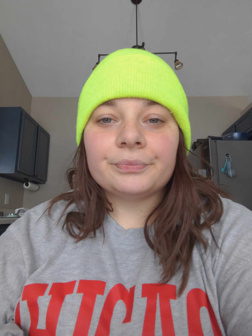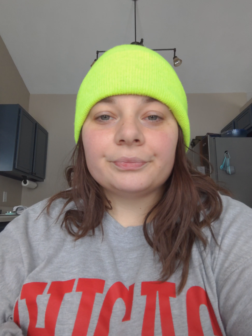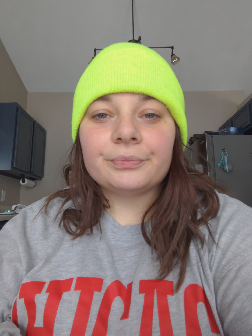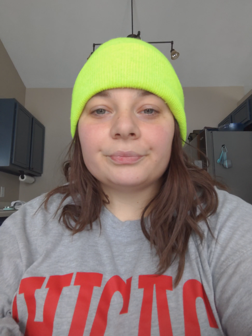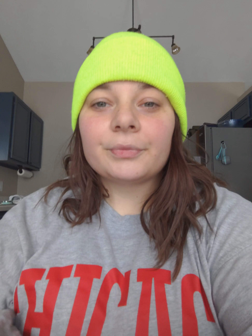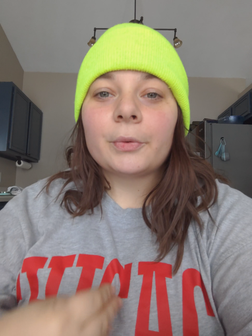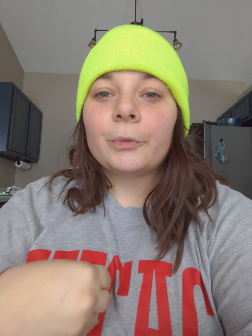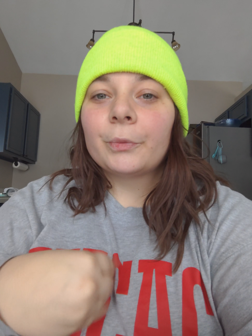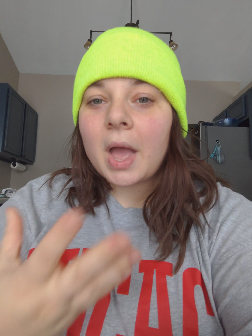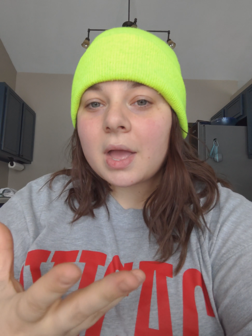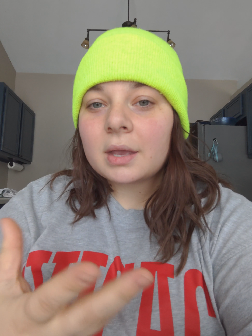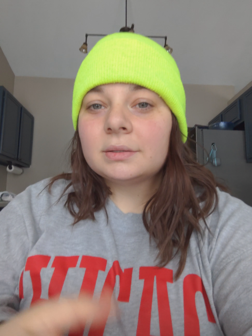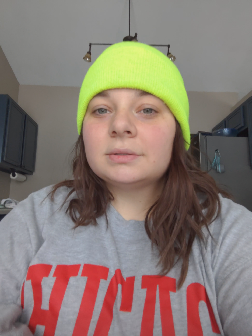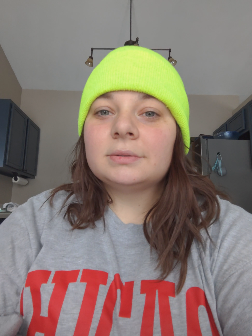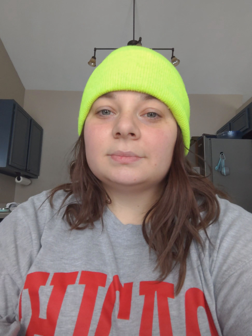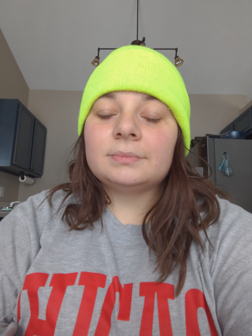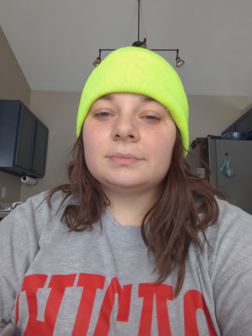white